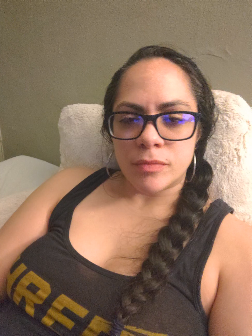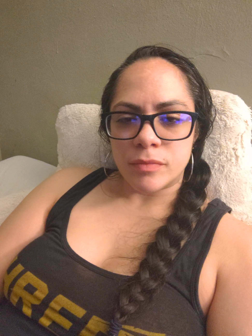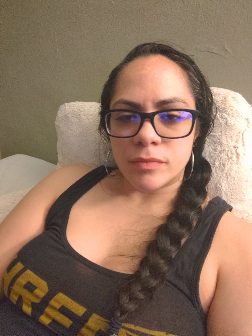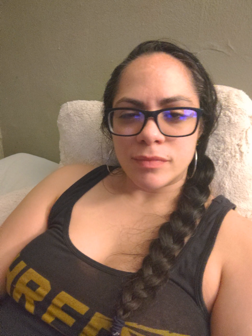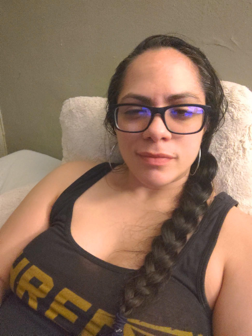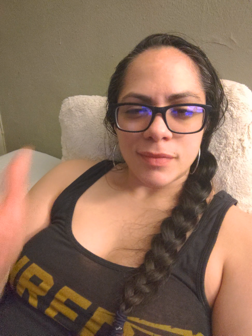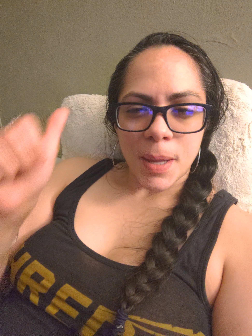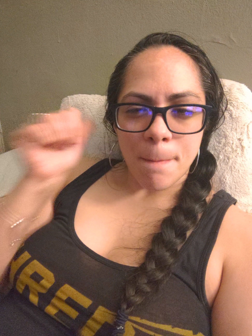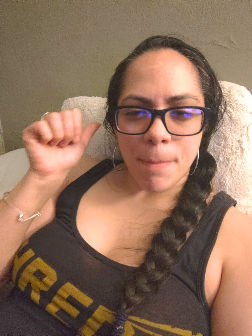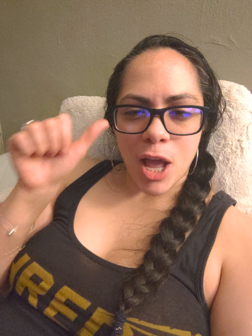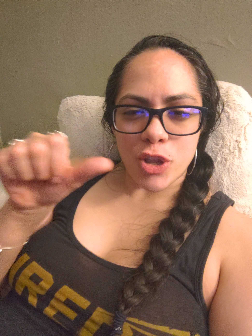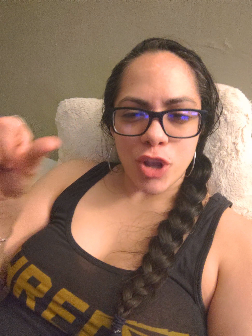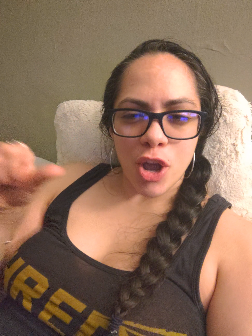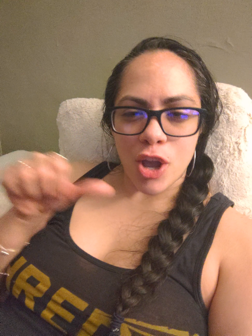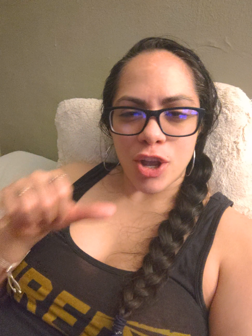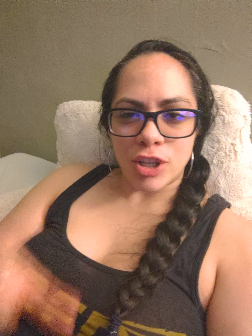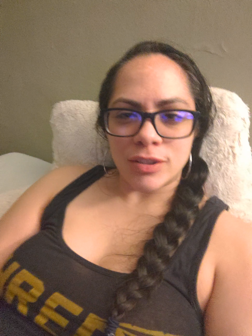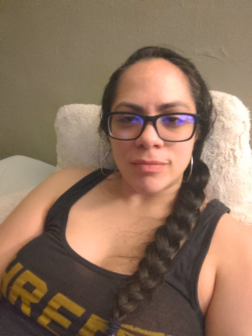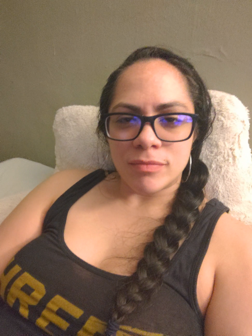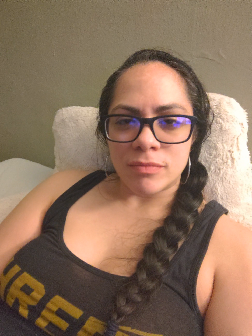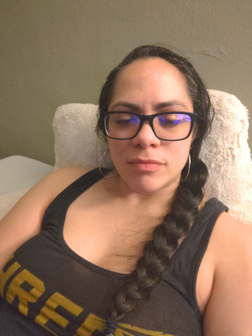backyard